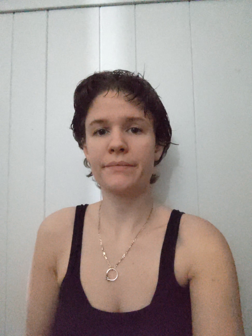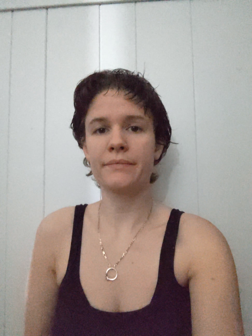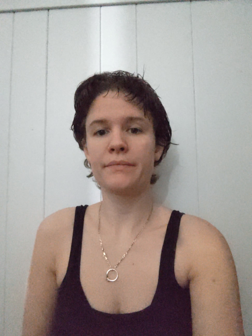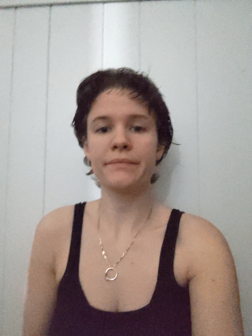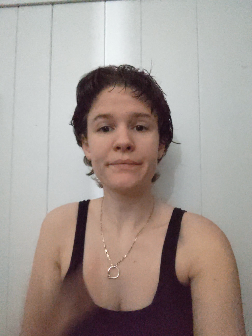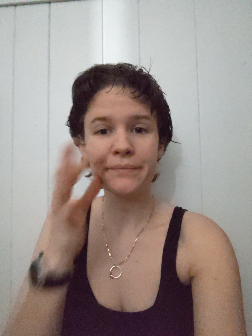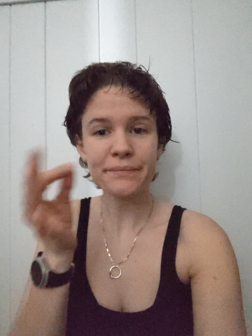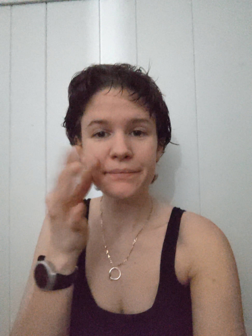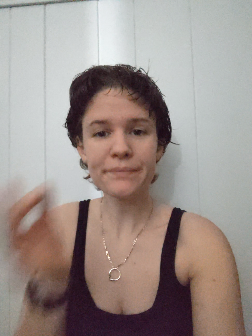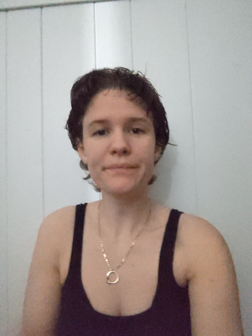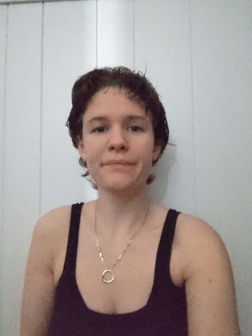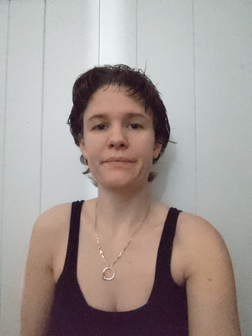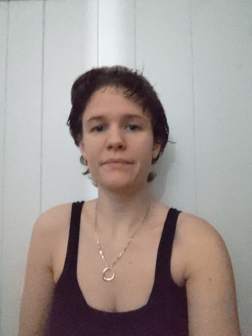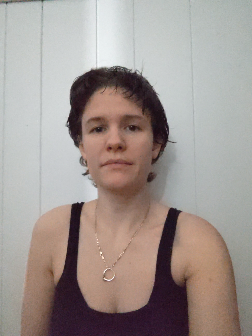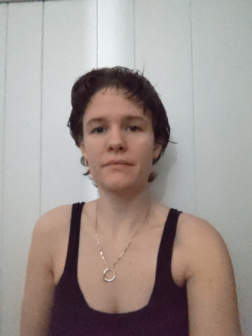kitty